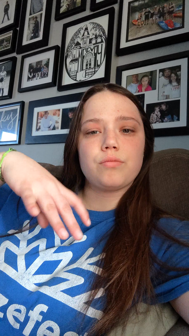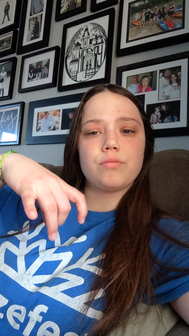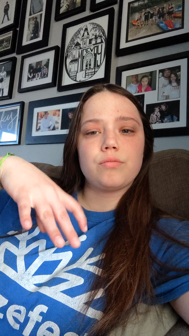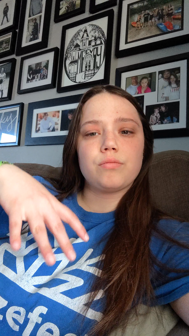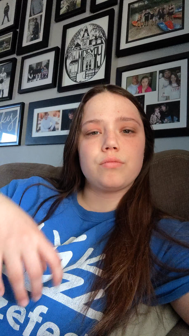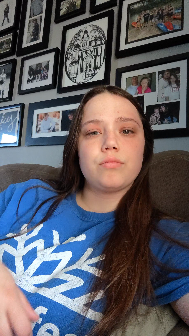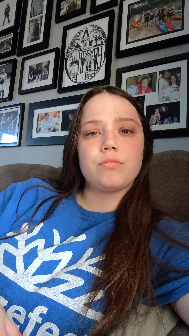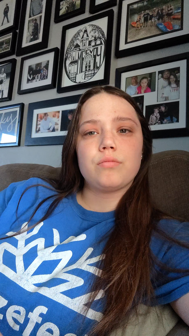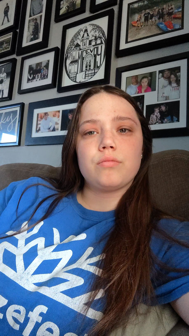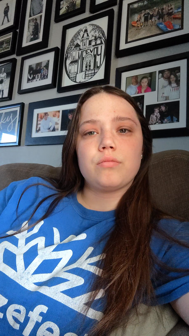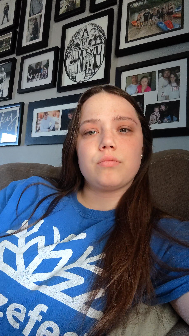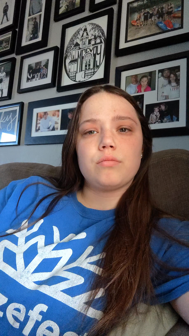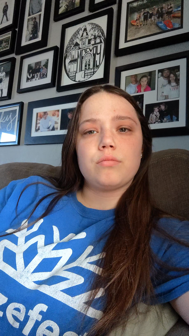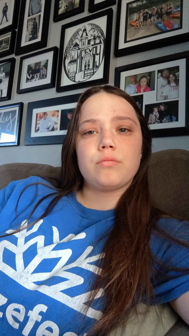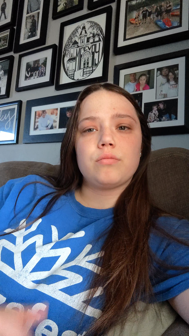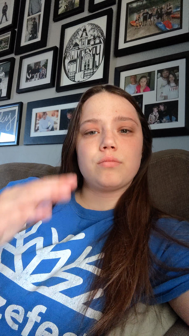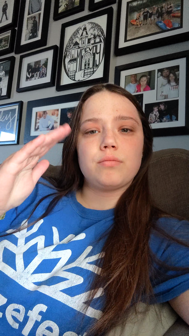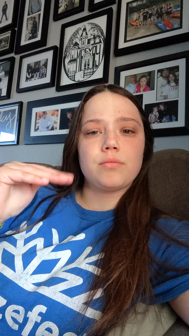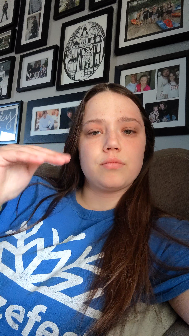build